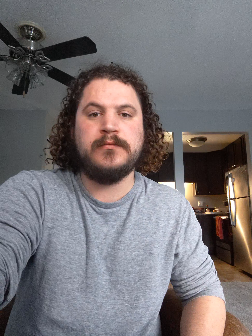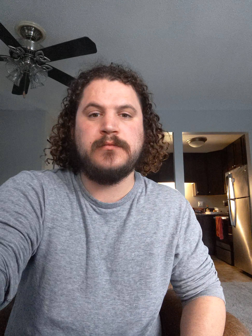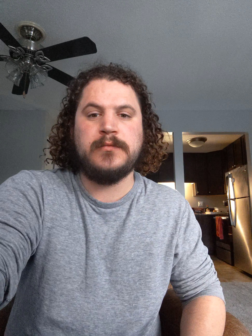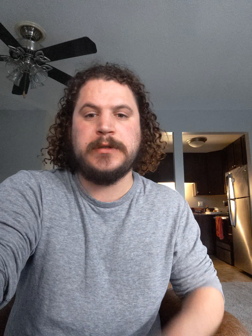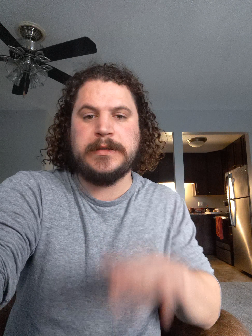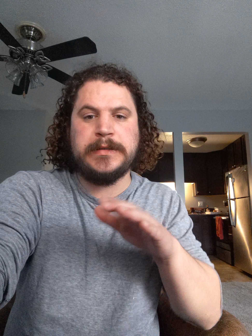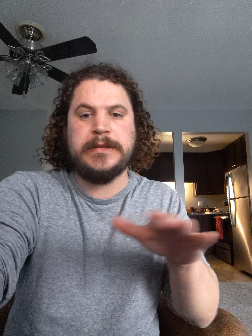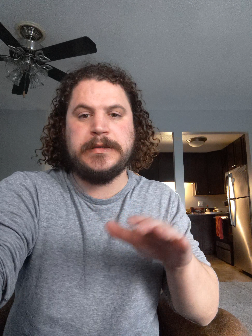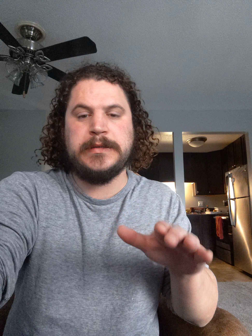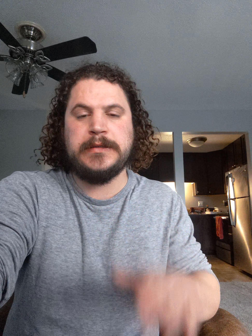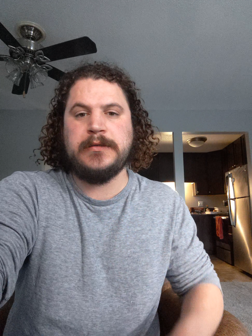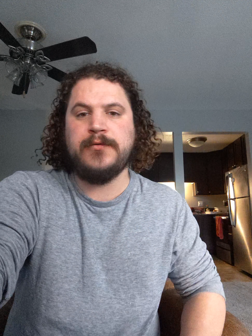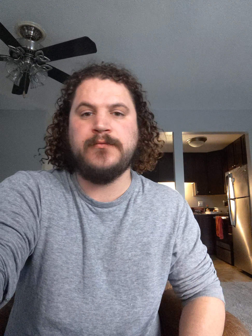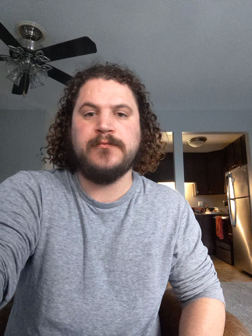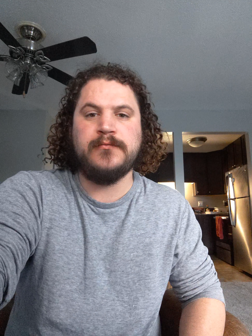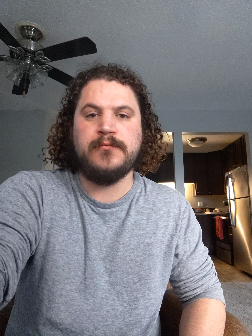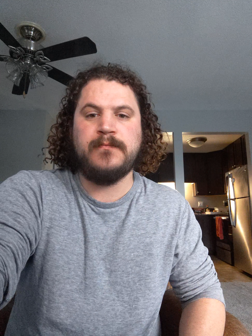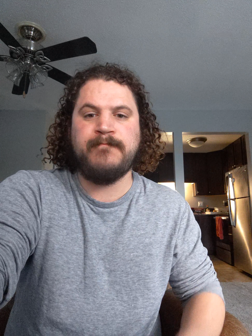clean